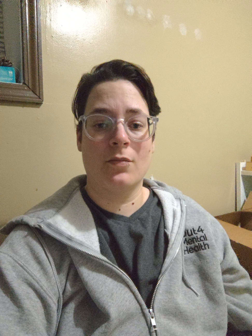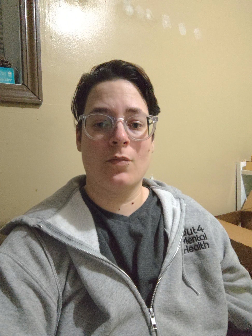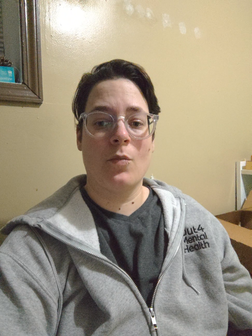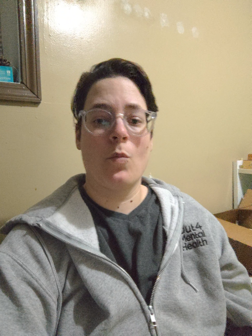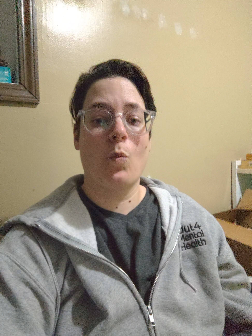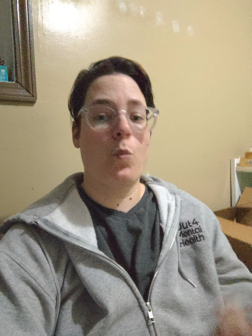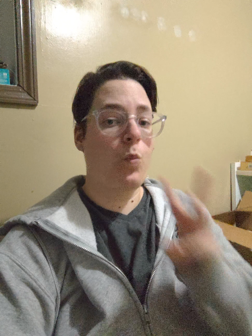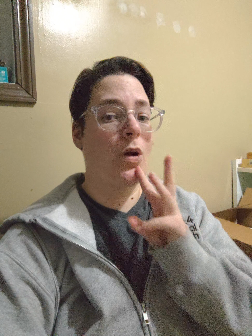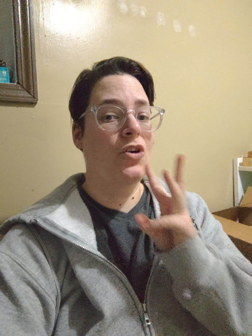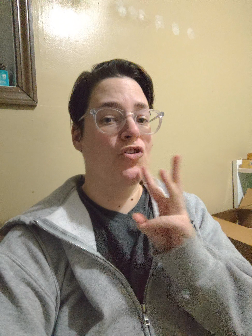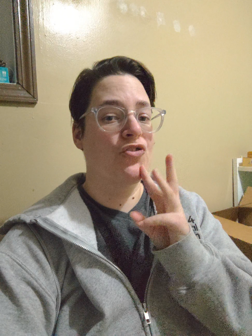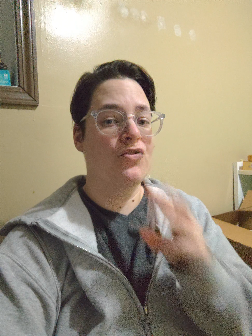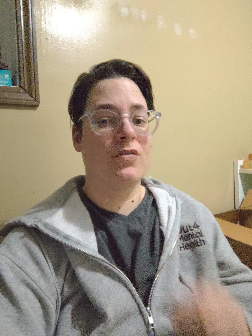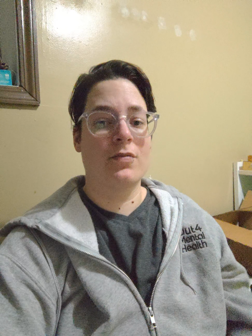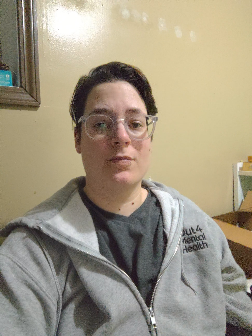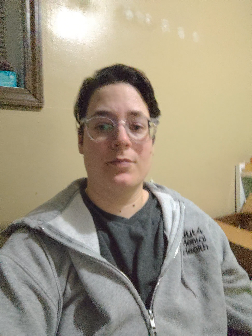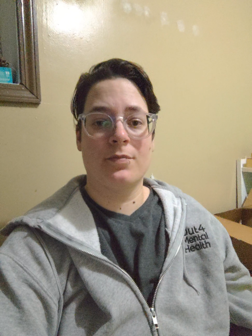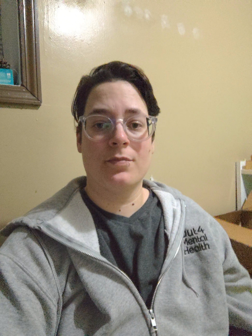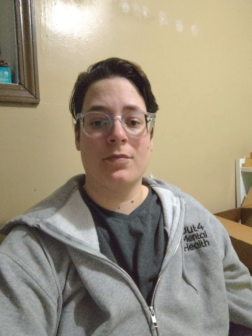water